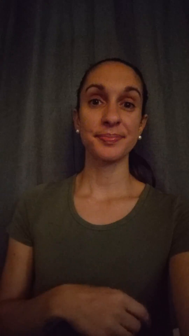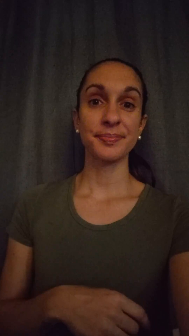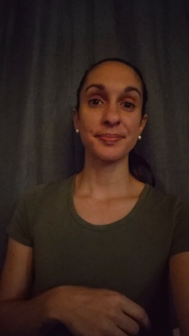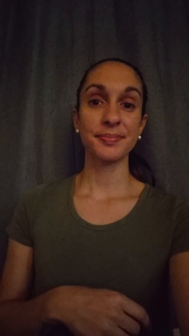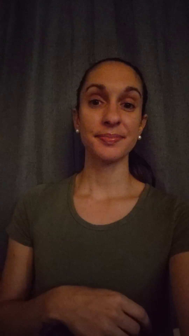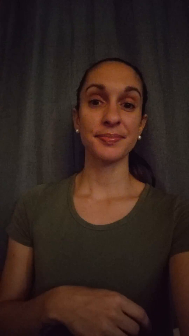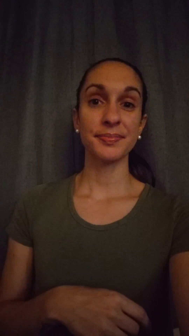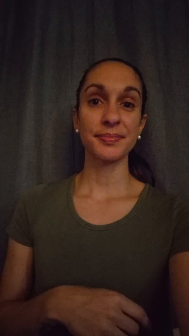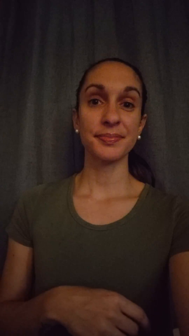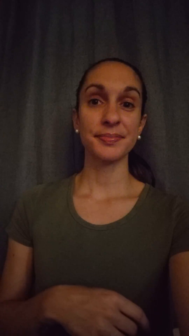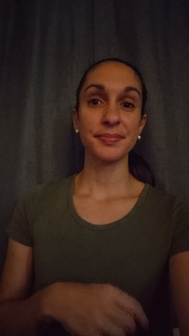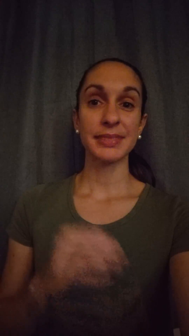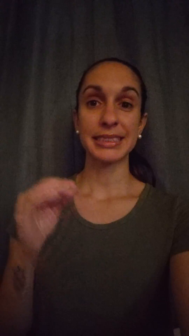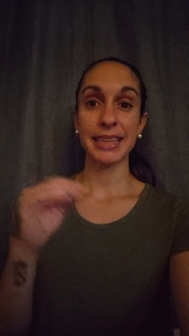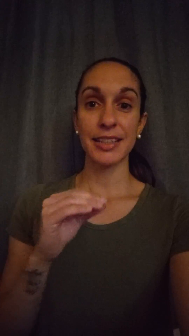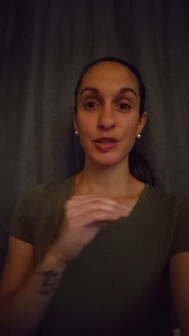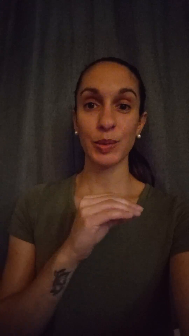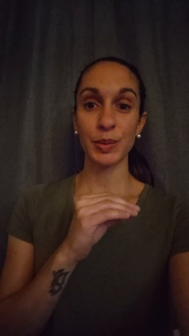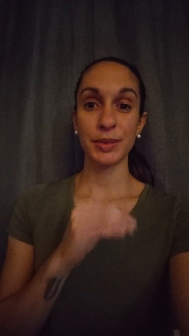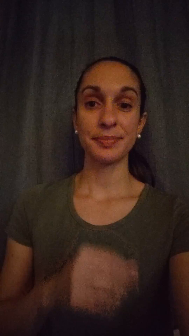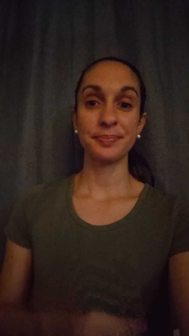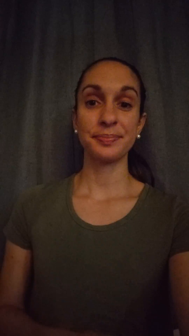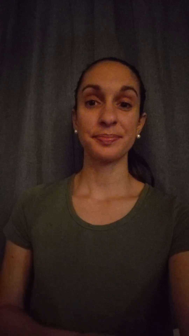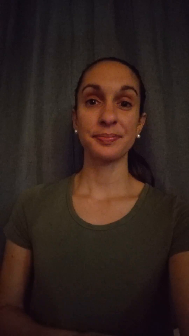dinosaur